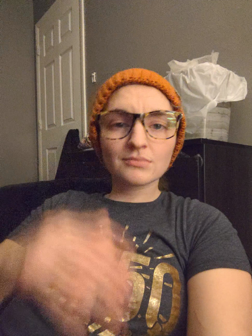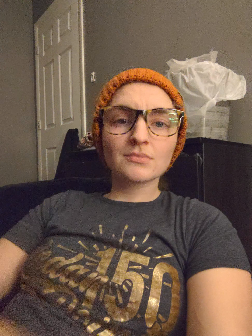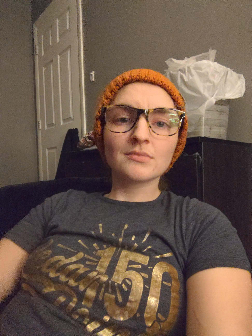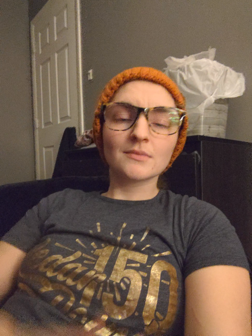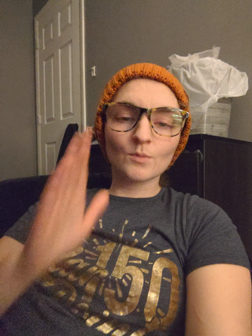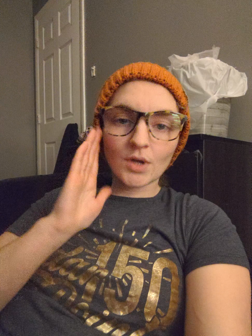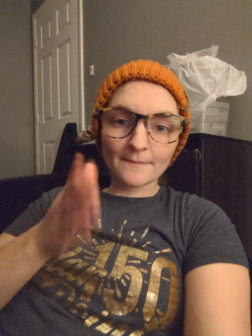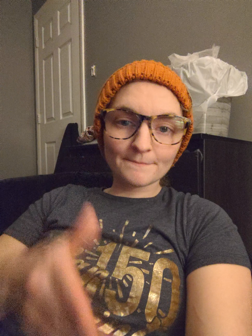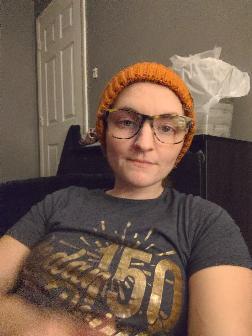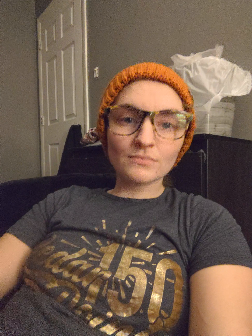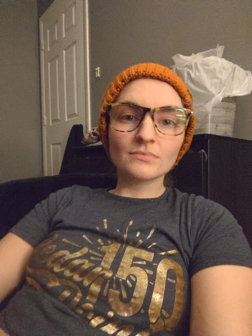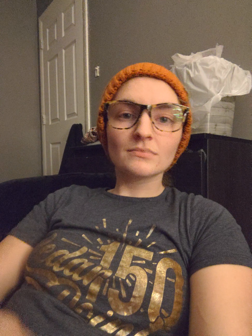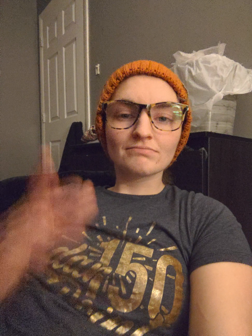will